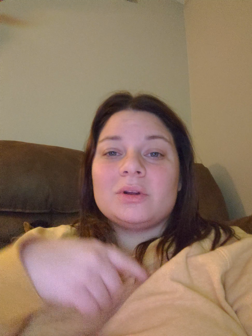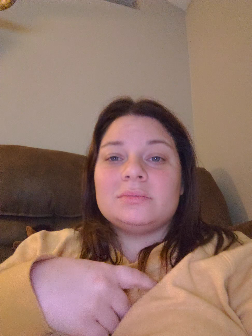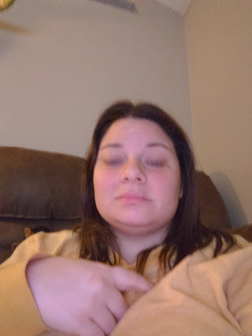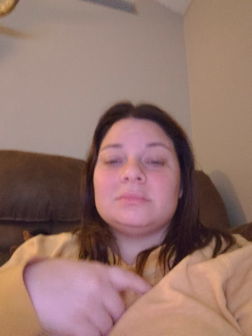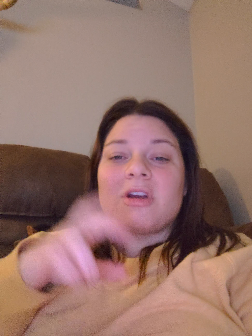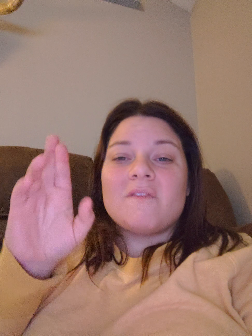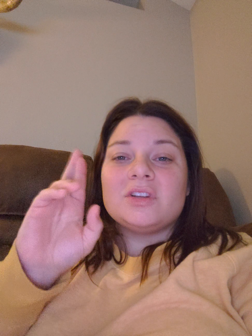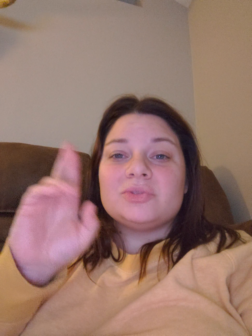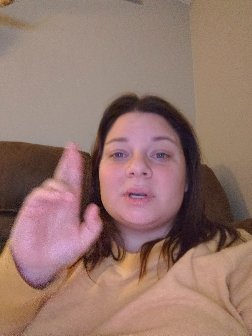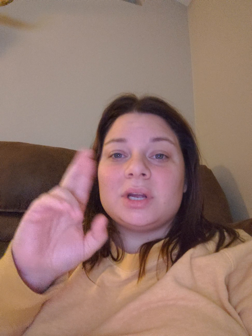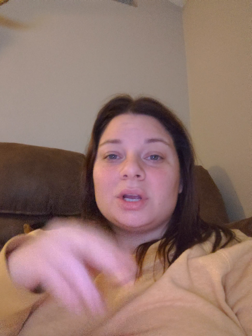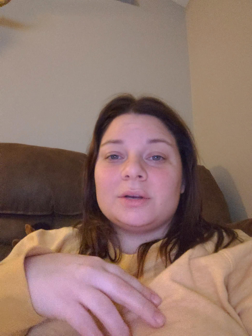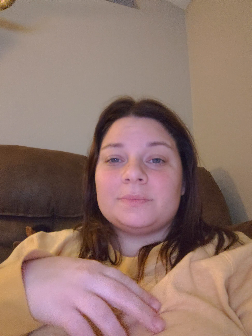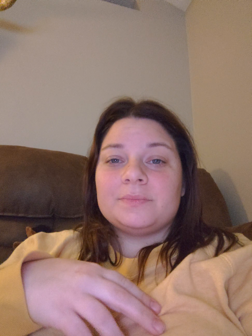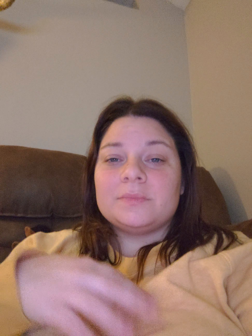refrigerator